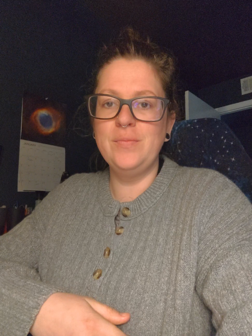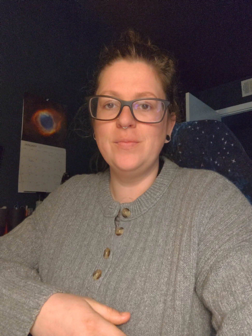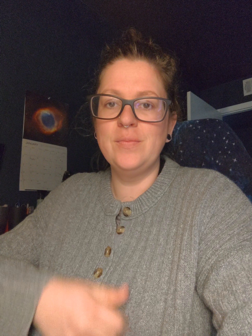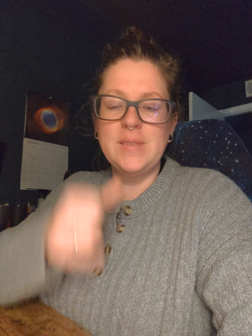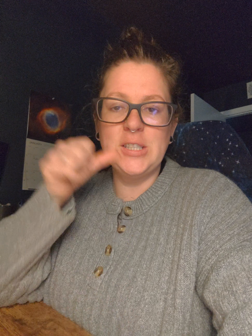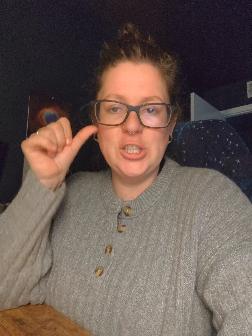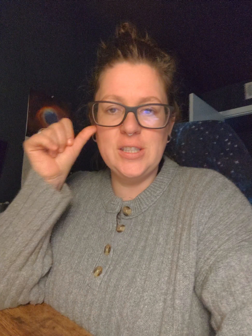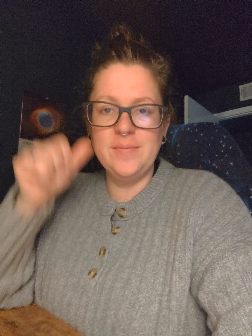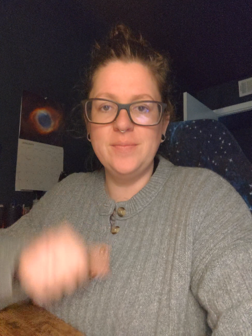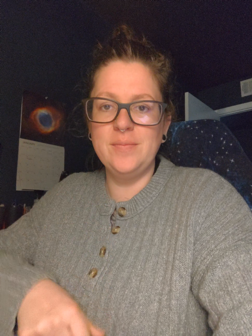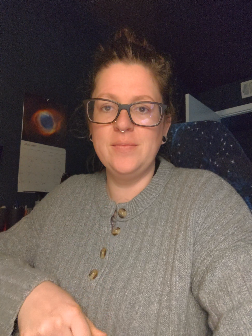yesterday